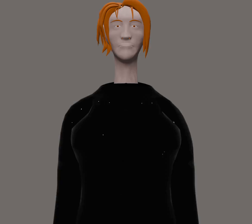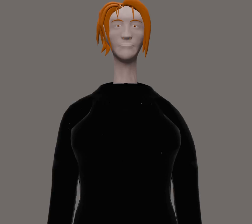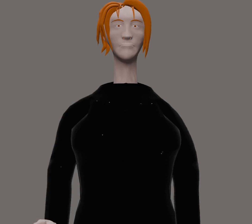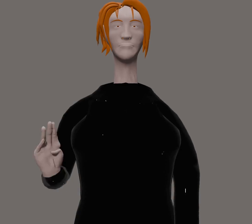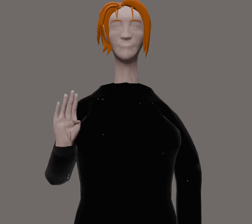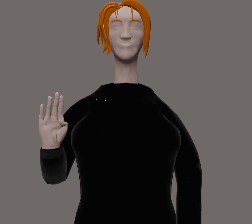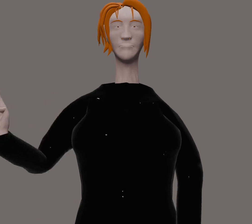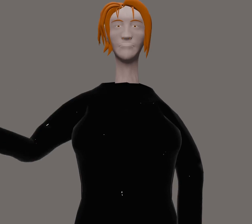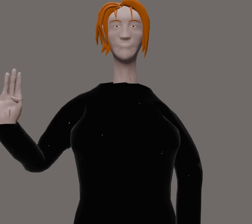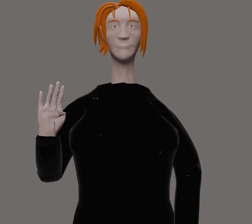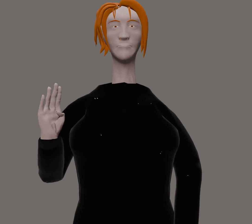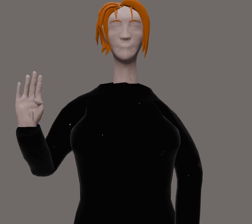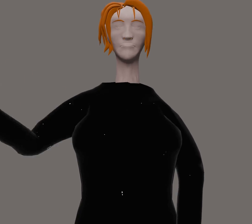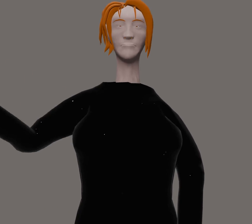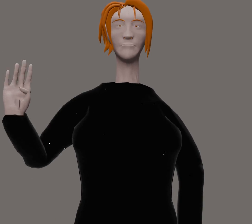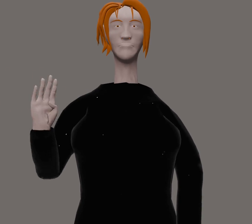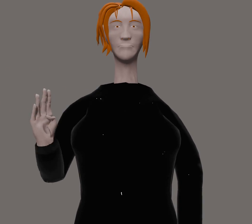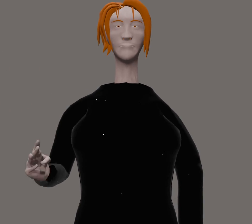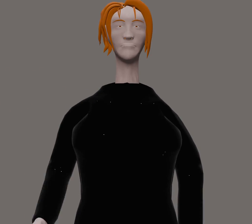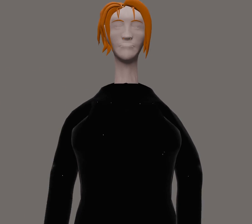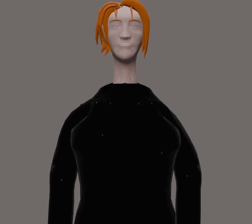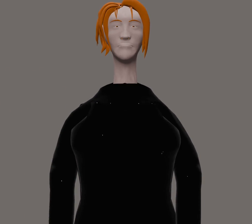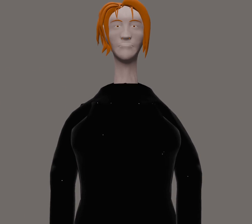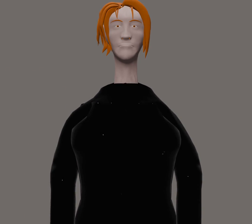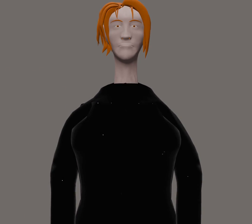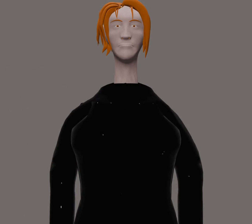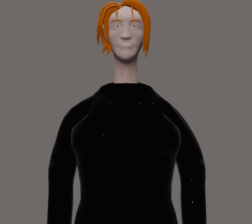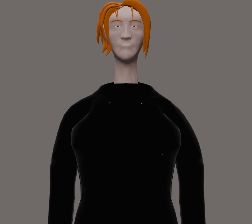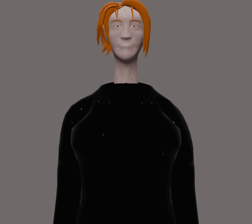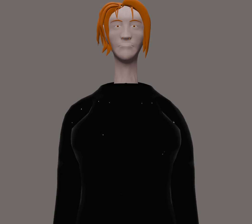Between Me and Them